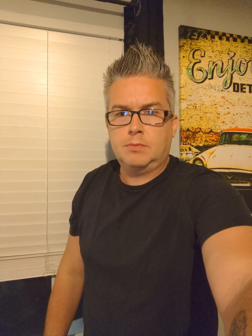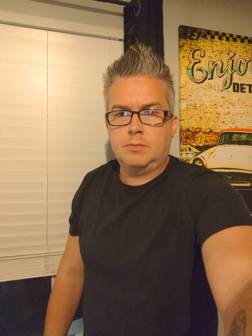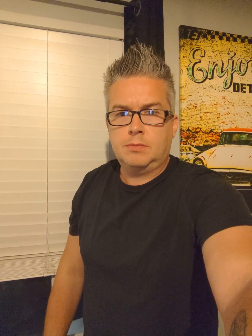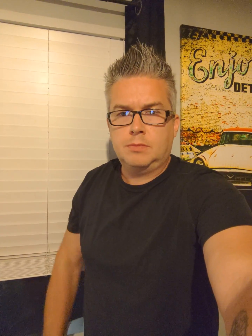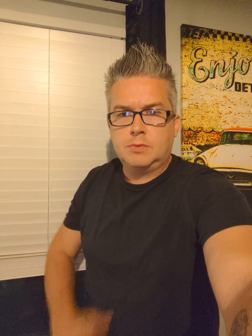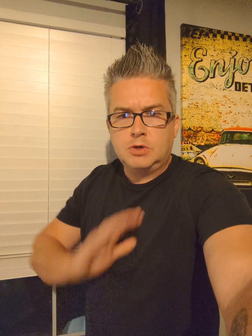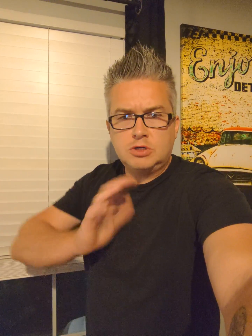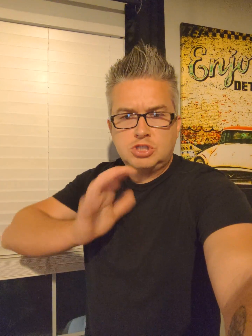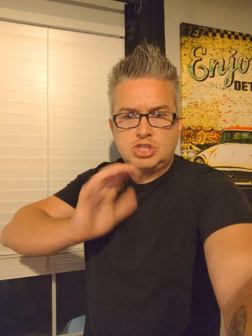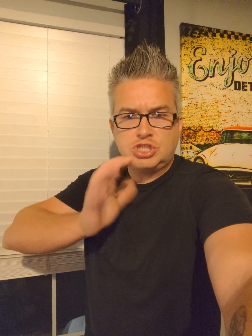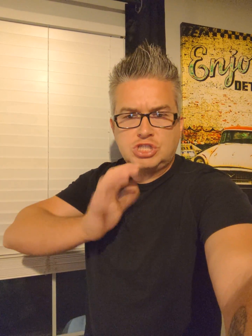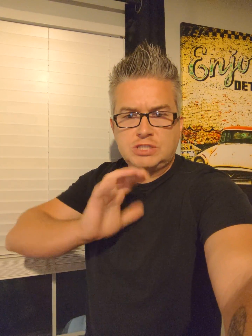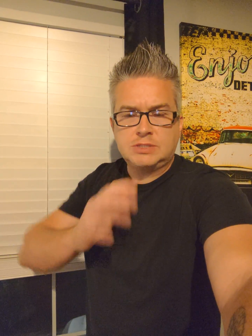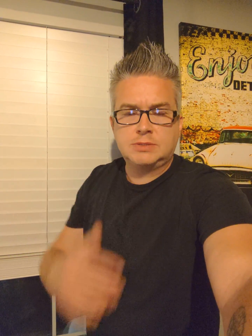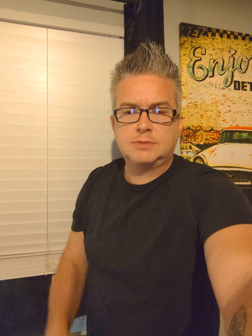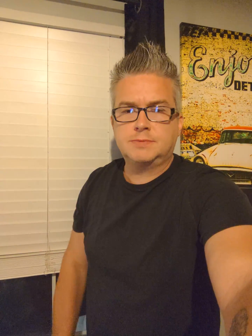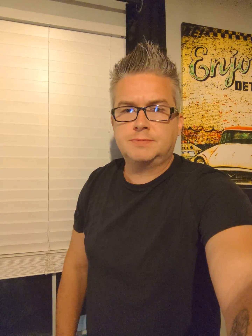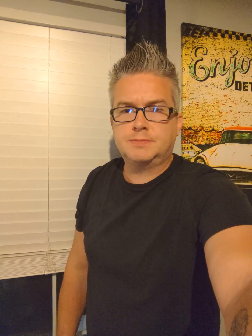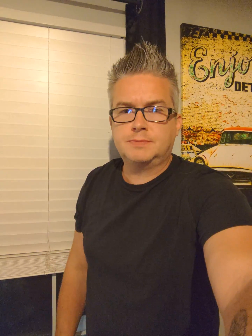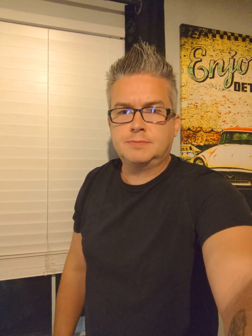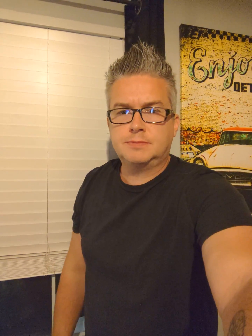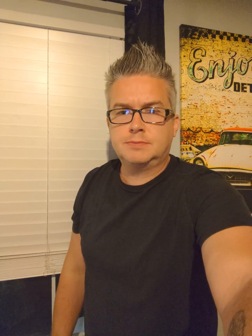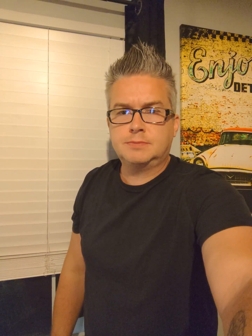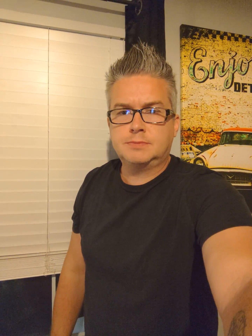cheese